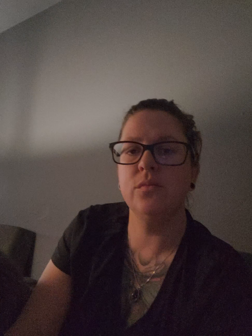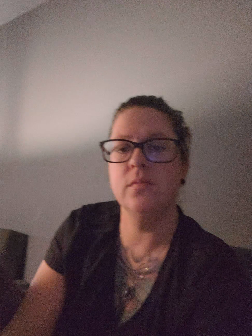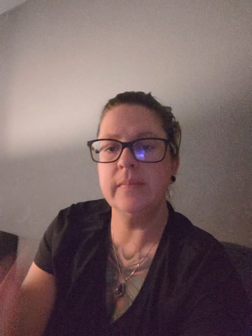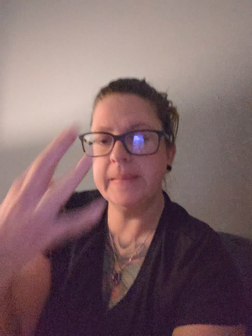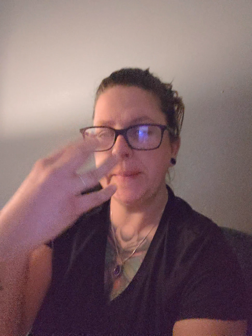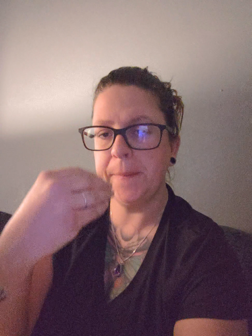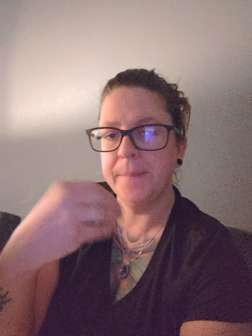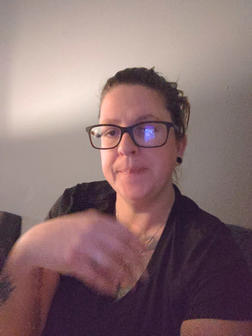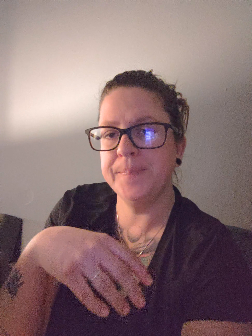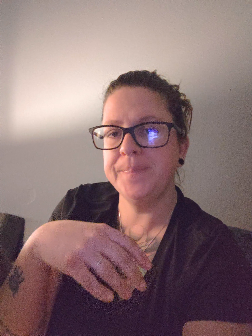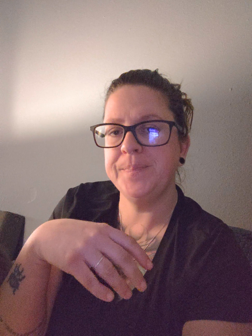sleep